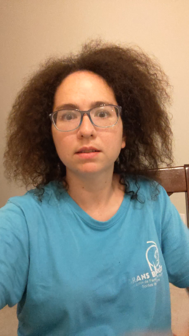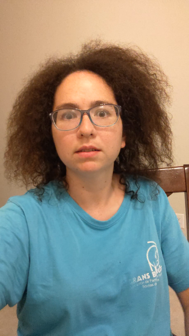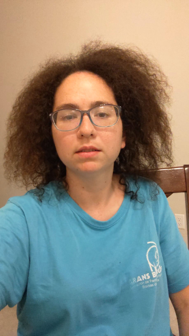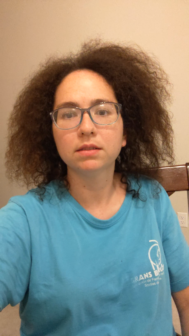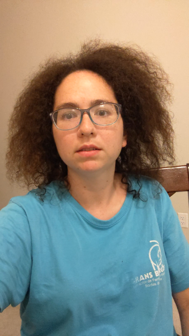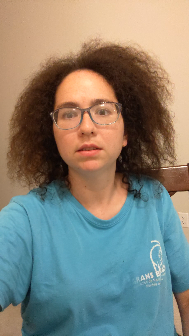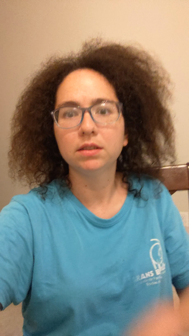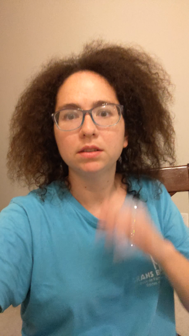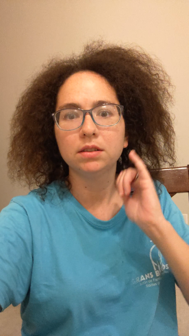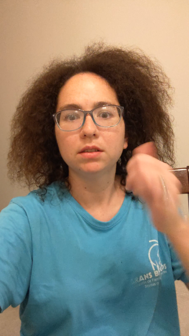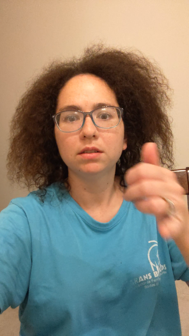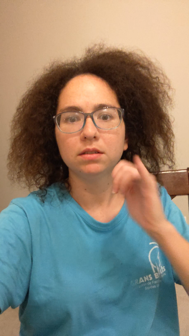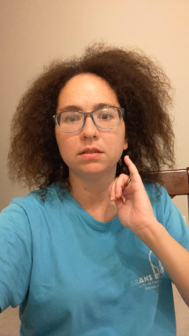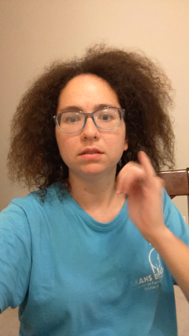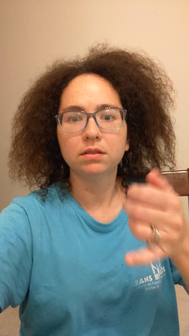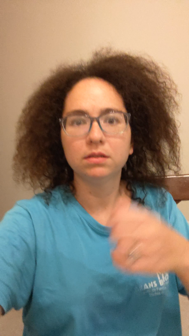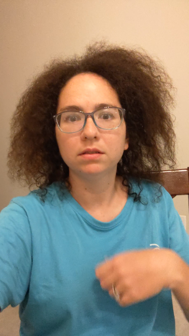rocking chair